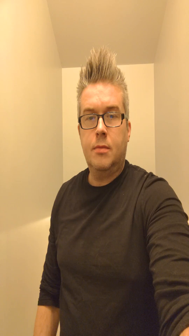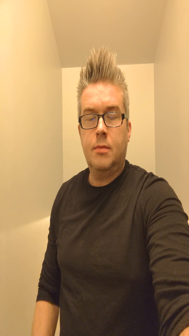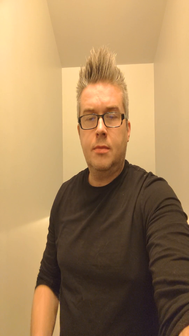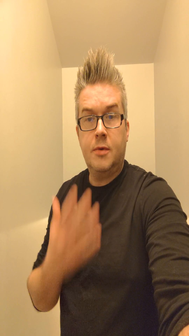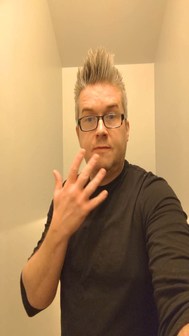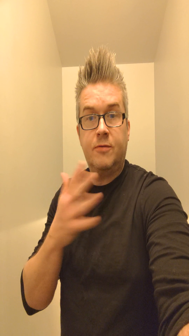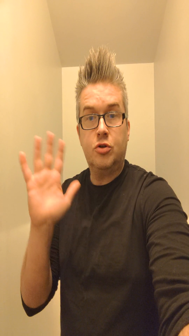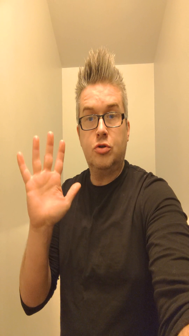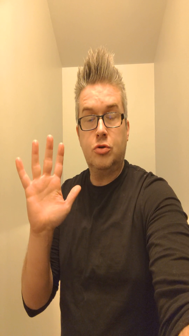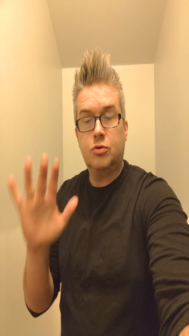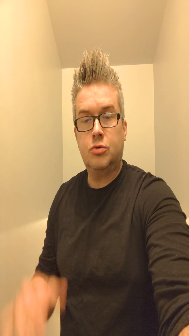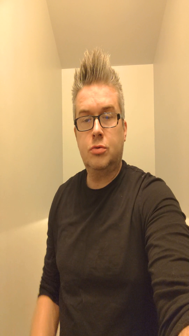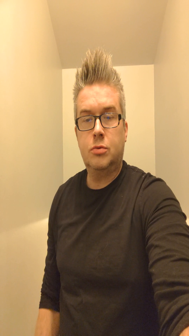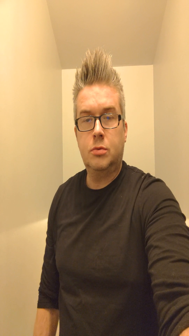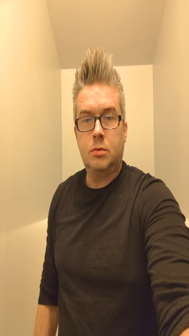finish